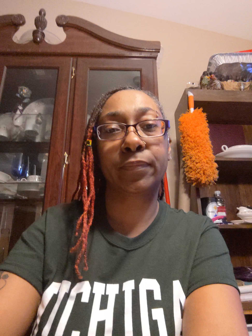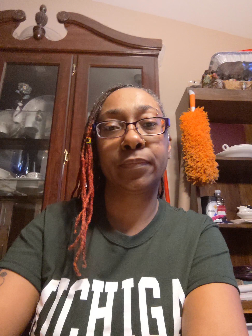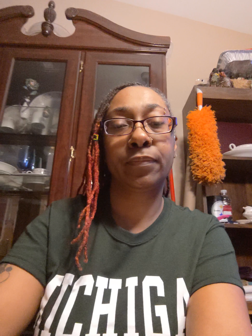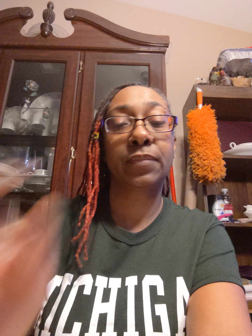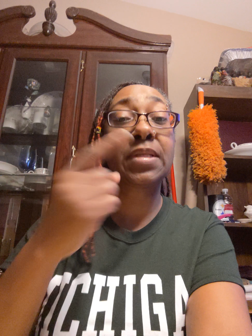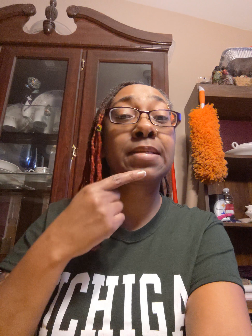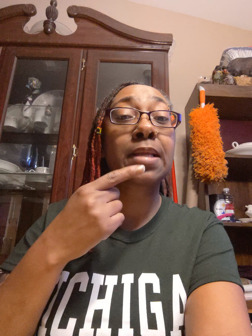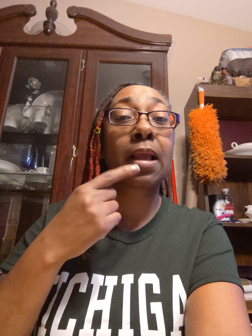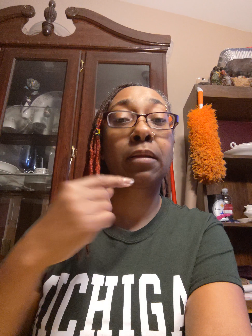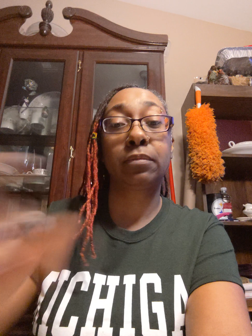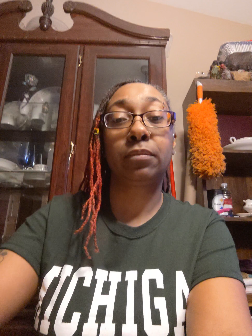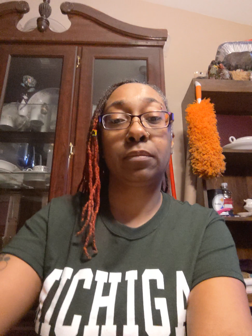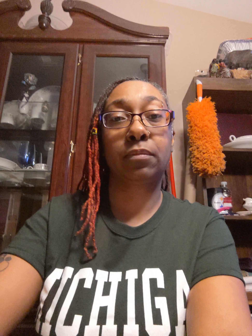say